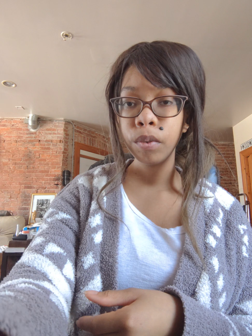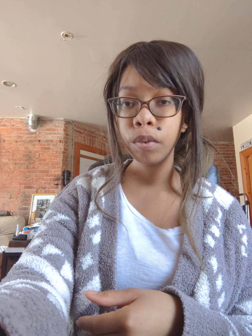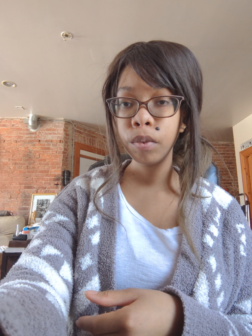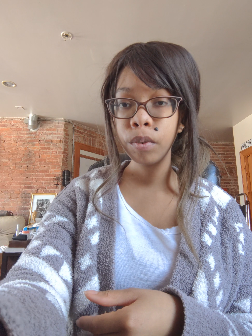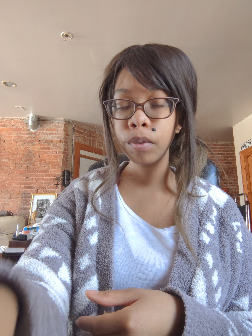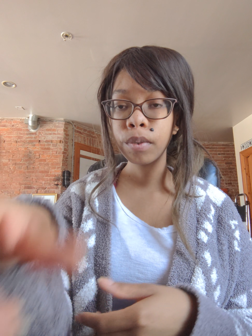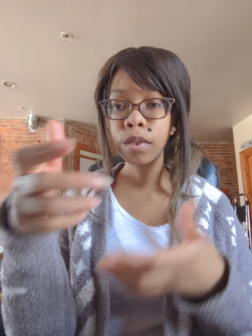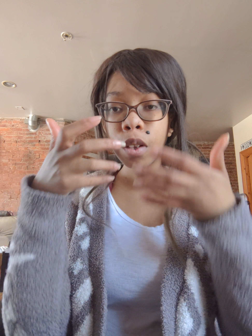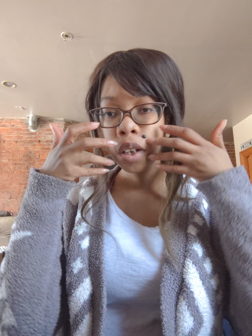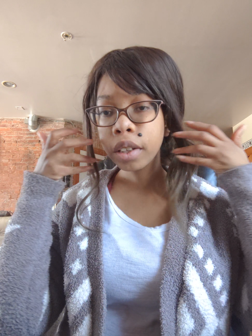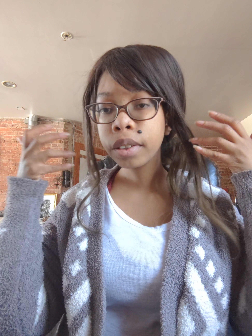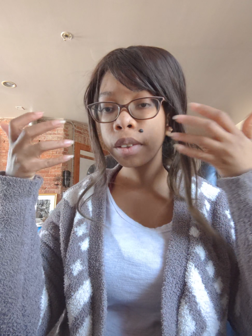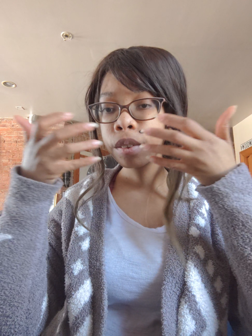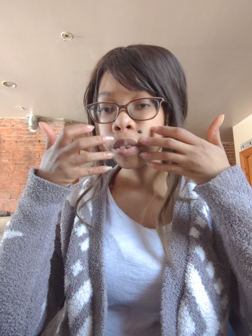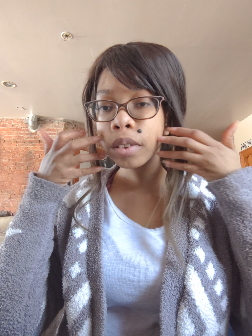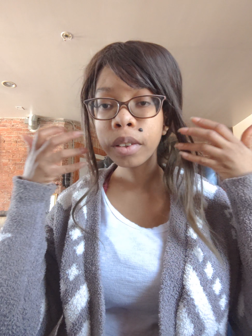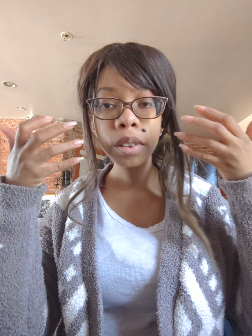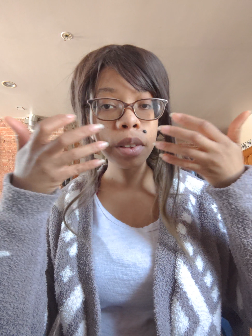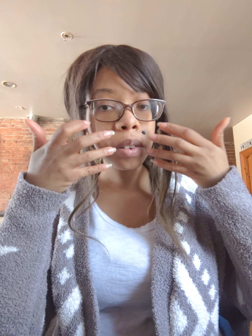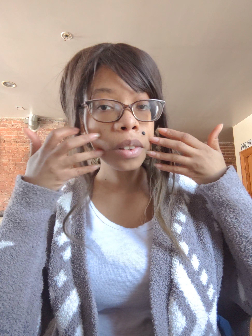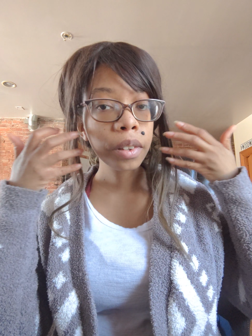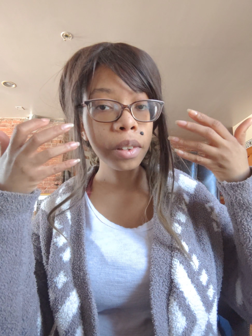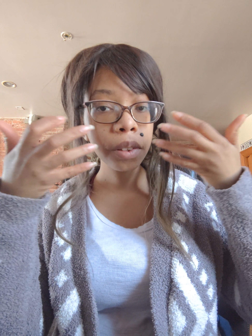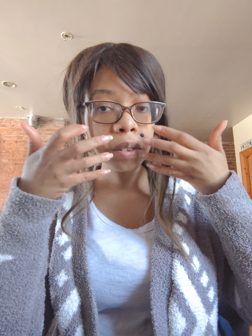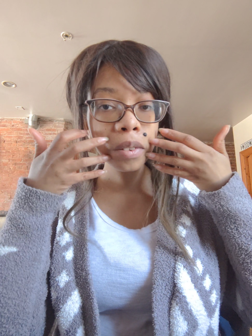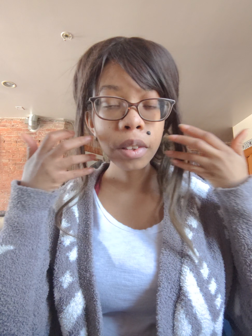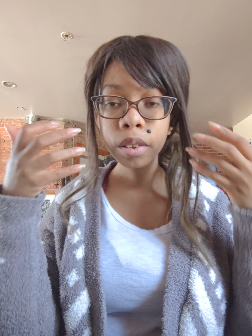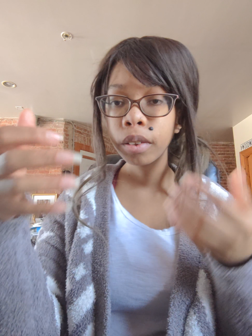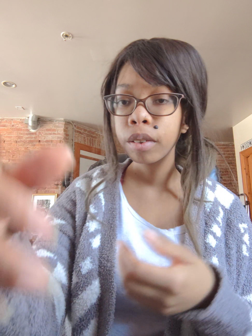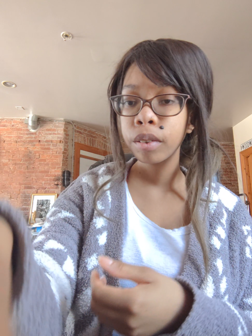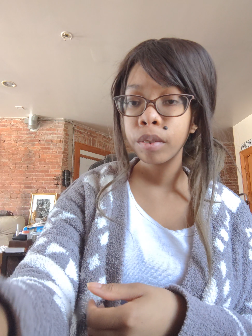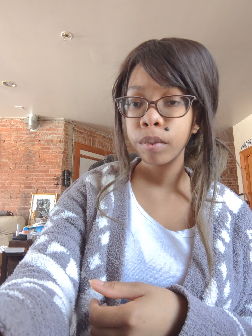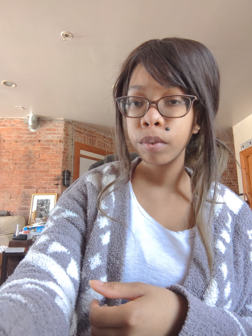tiger